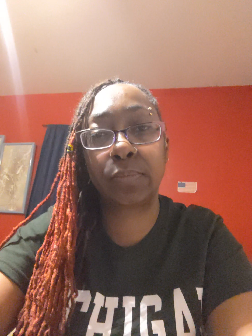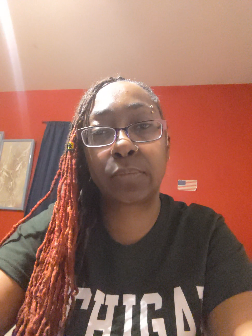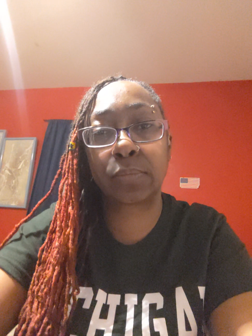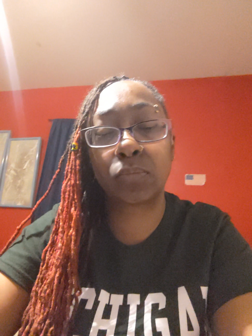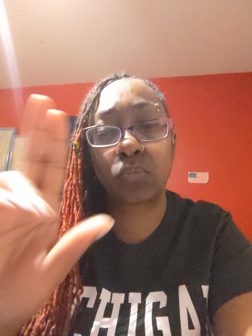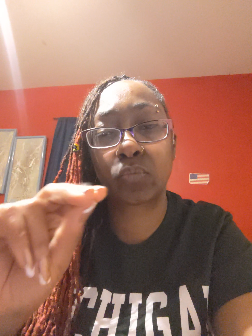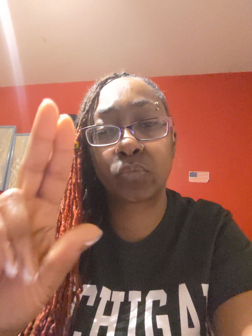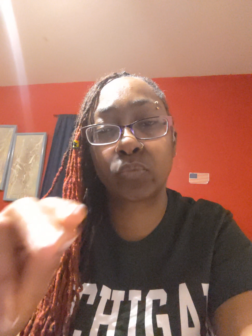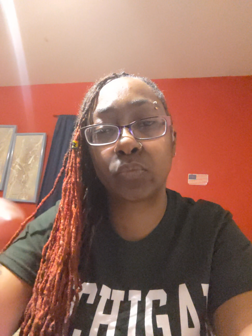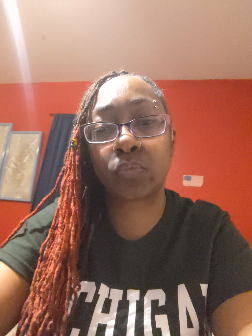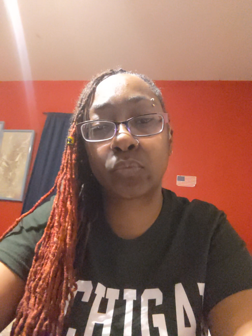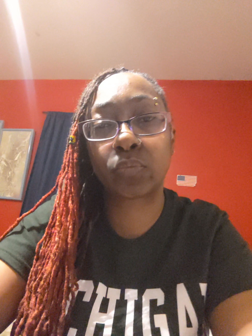no